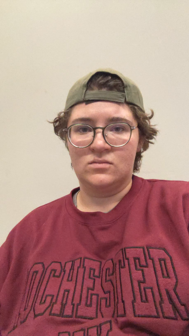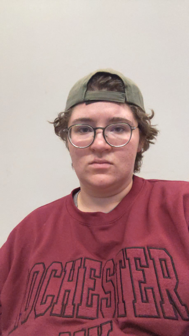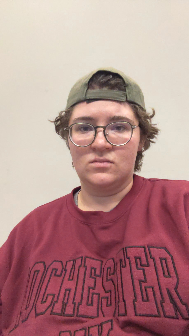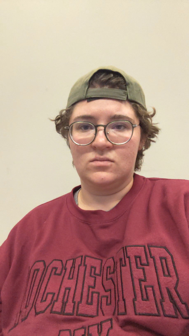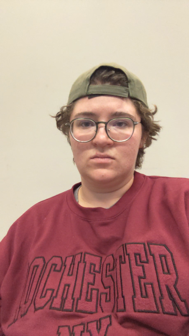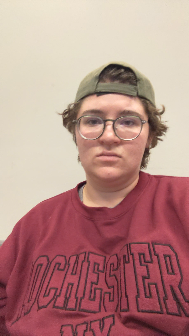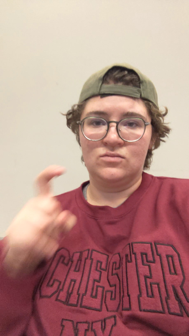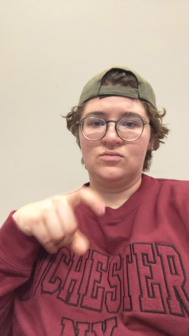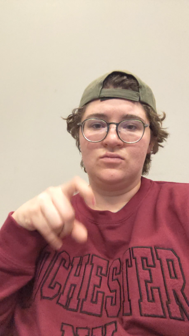should